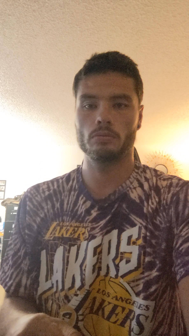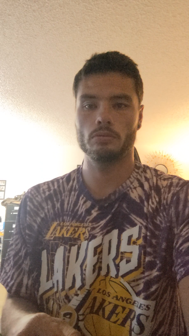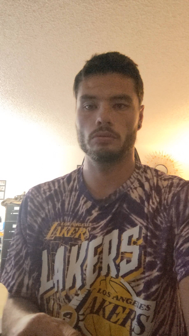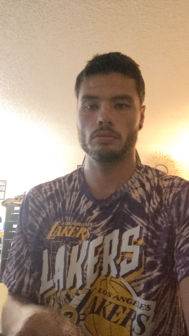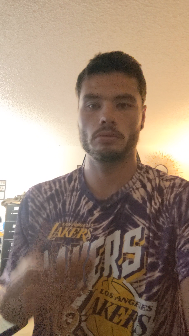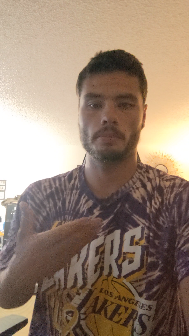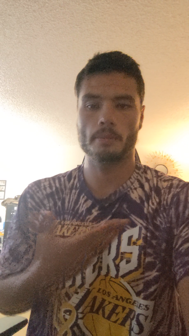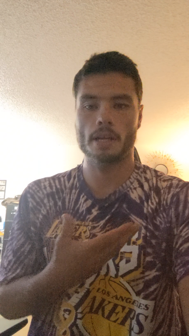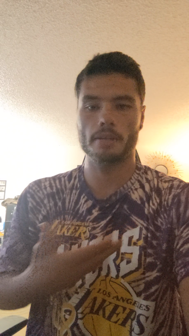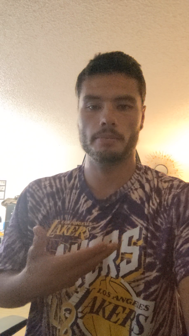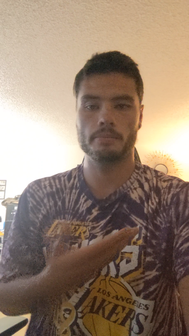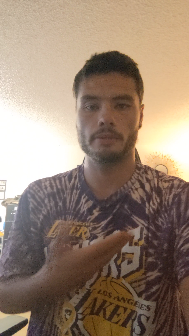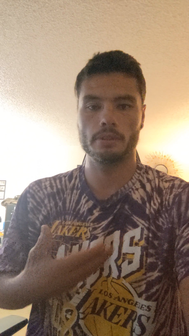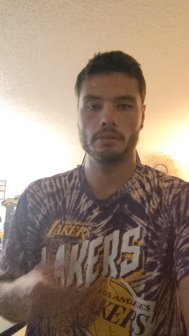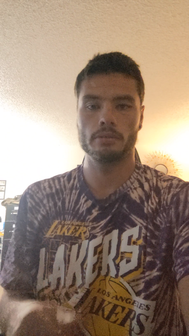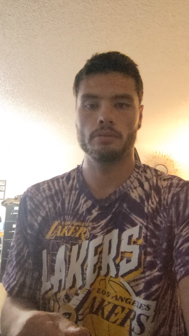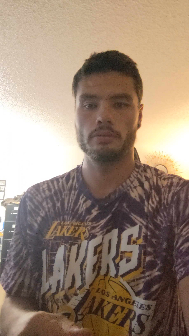baby